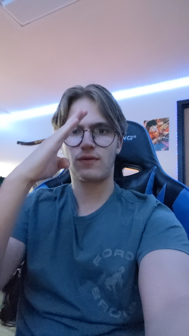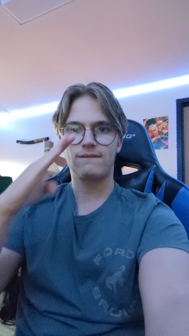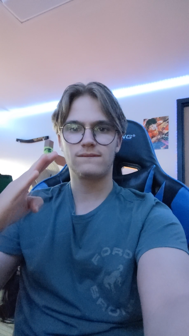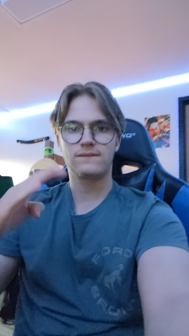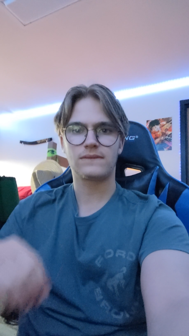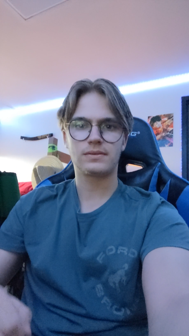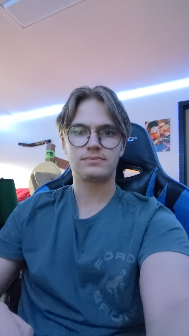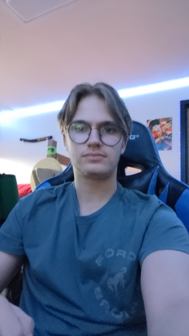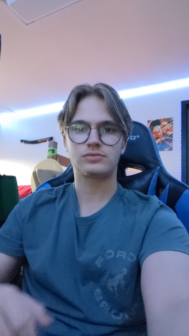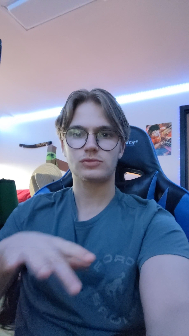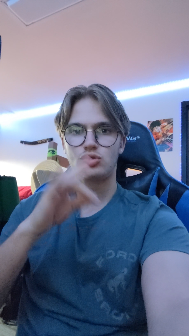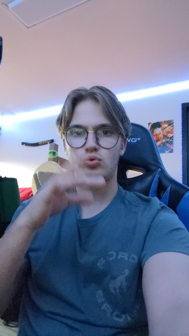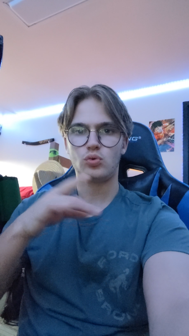choose